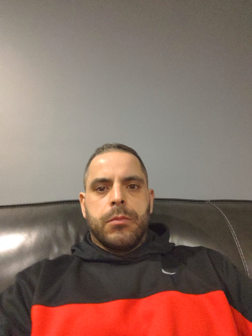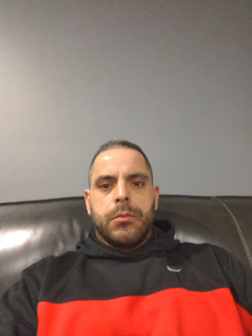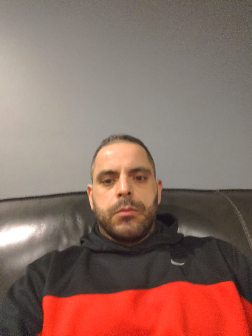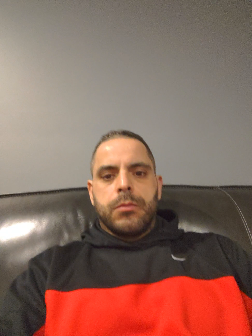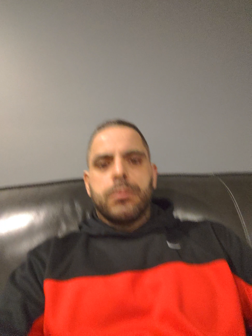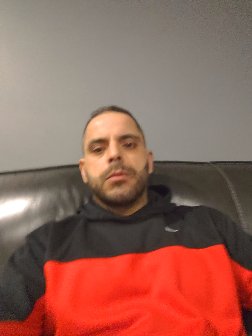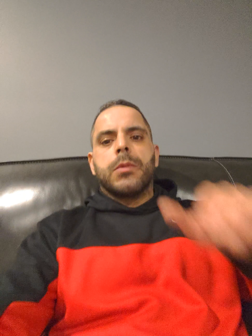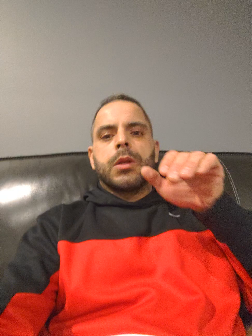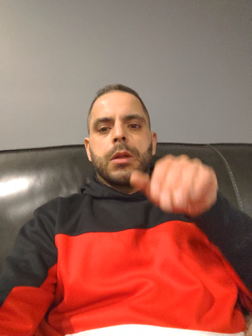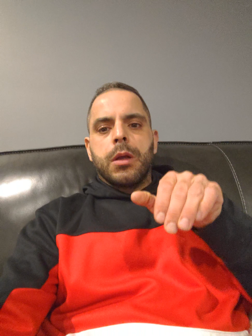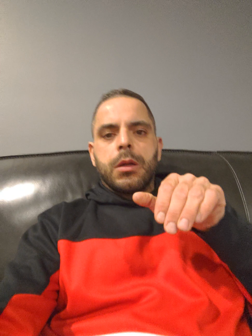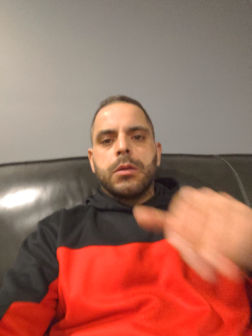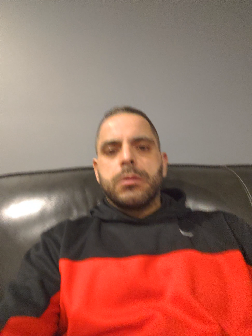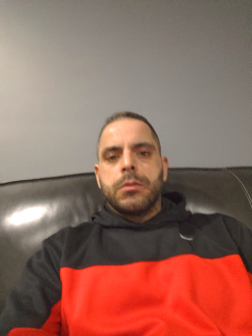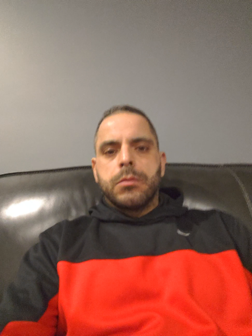night